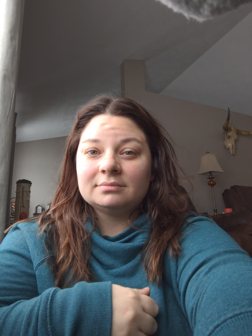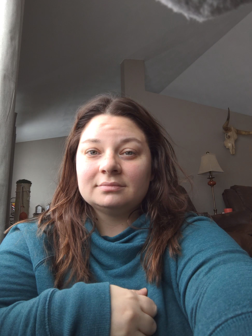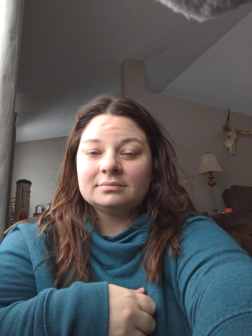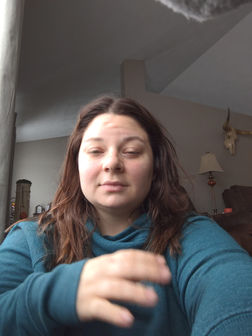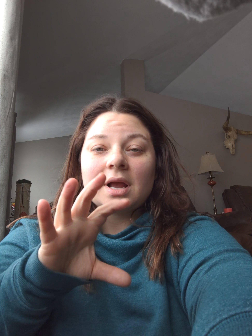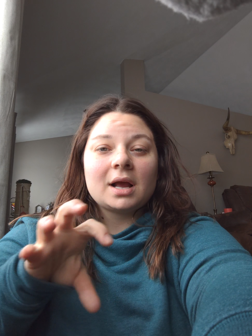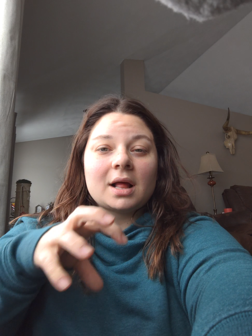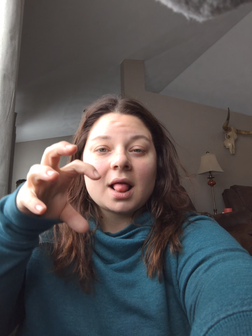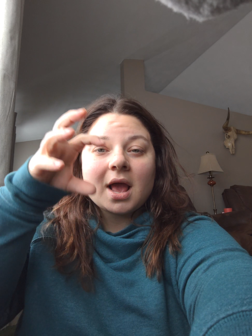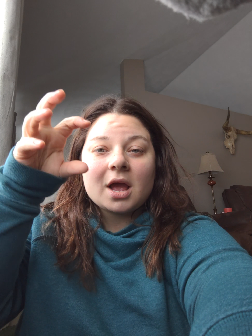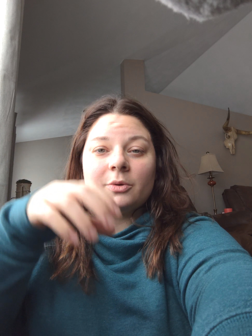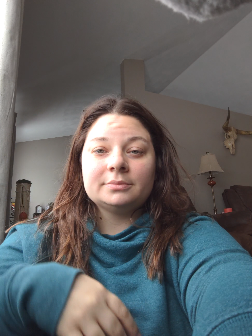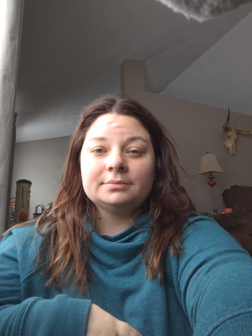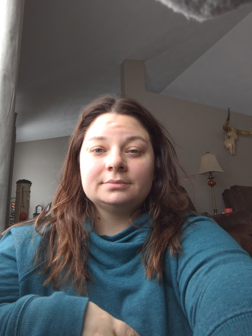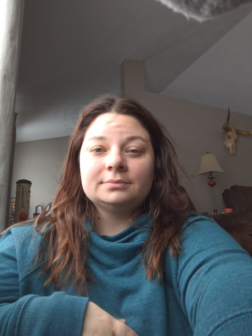cloud